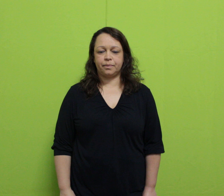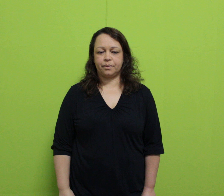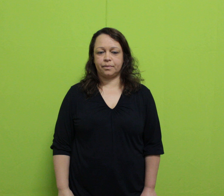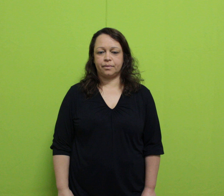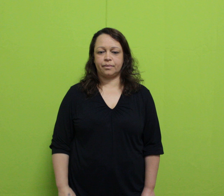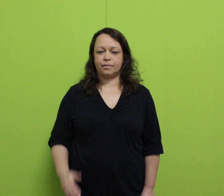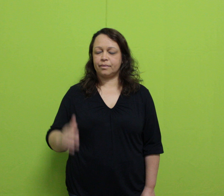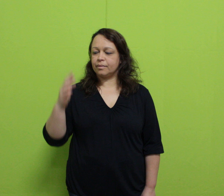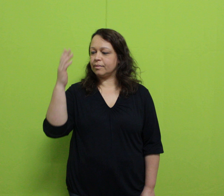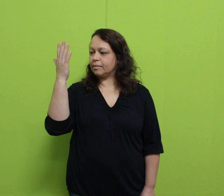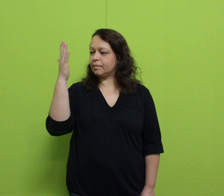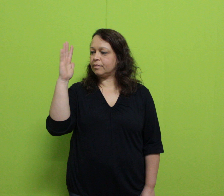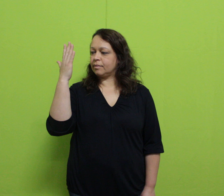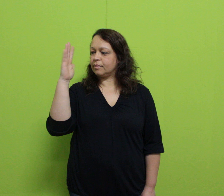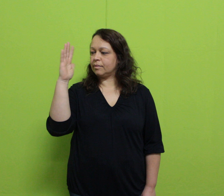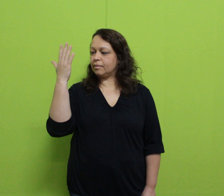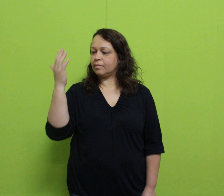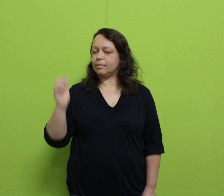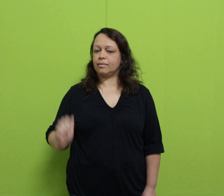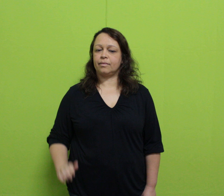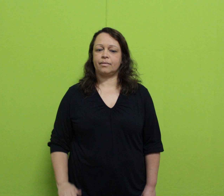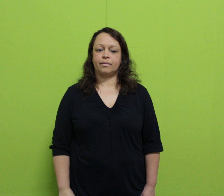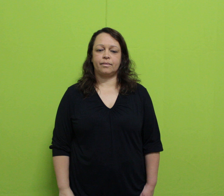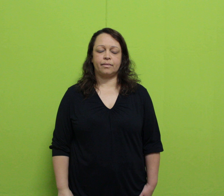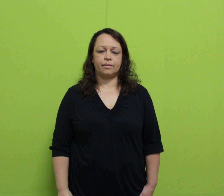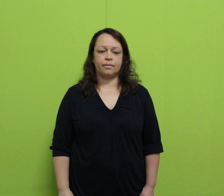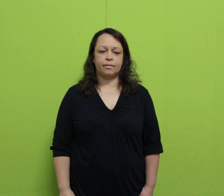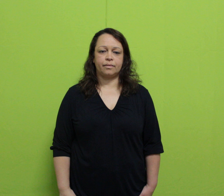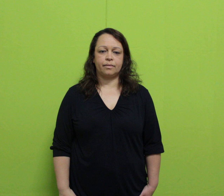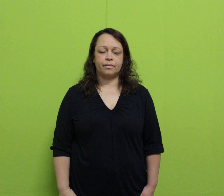espelho